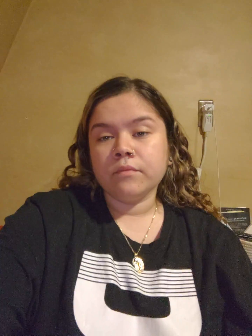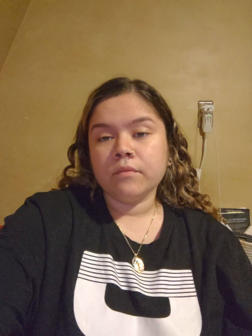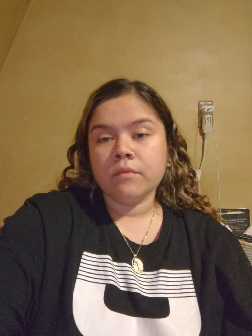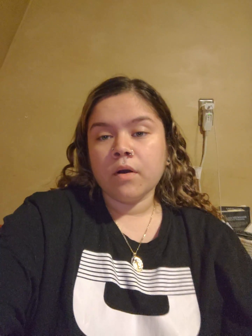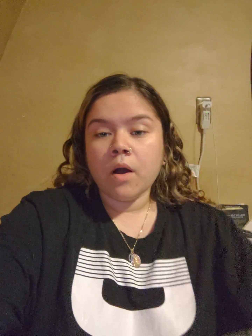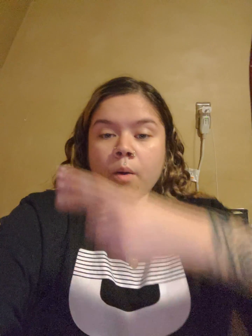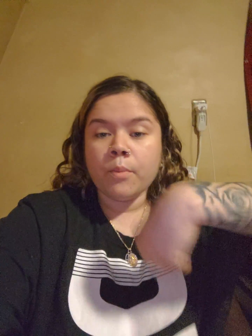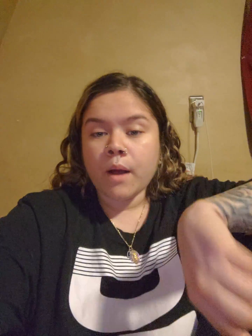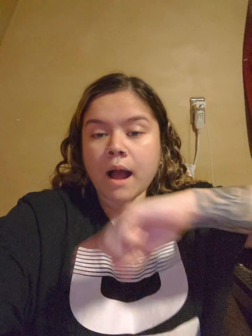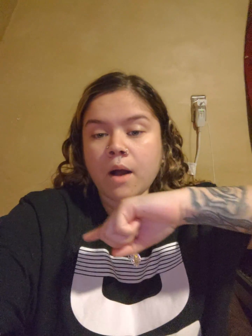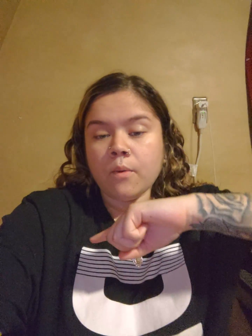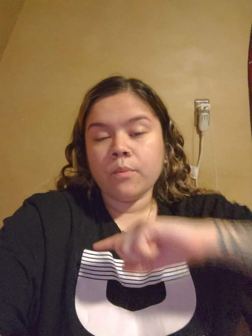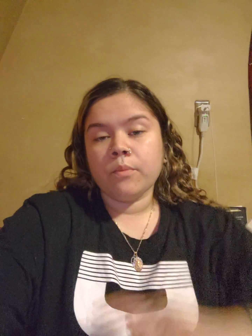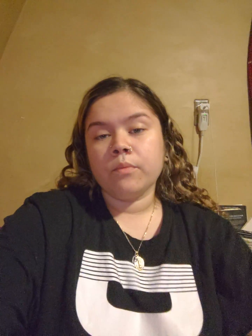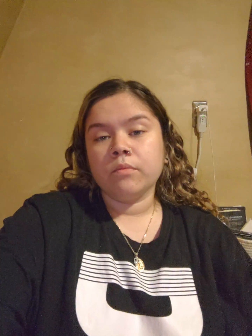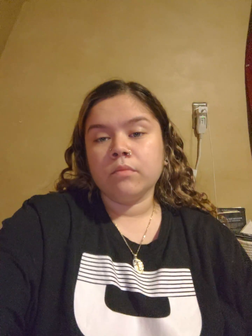around